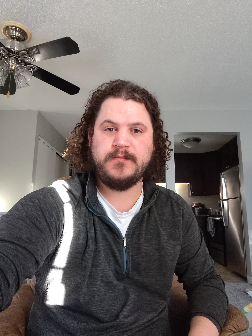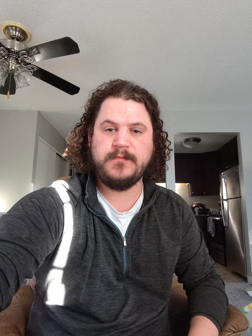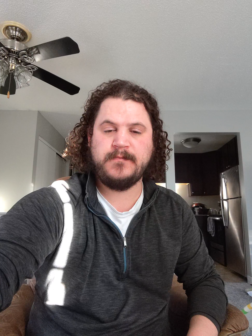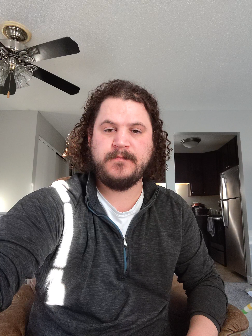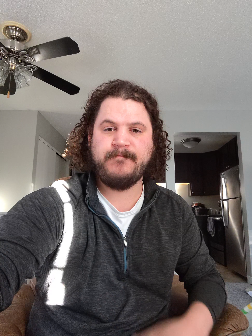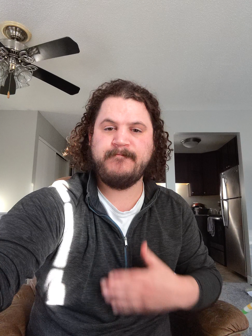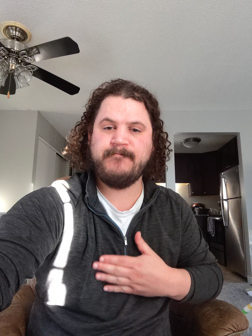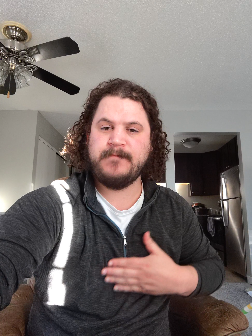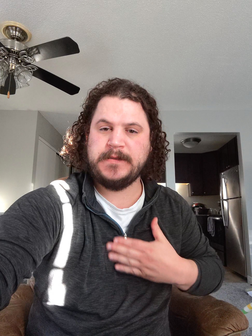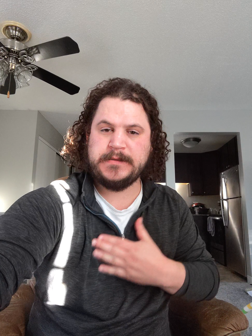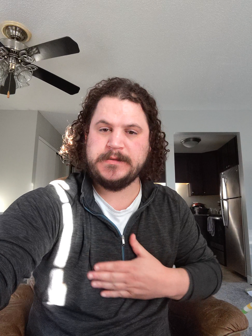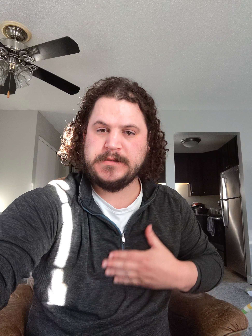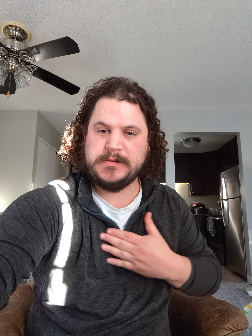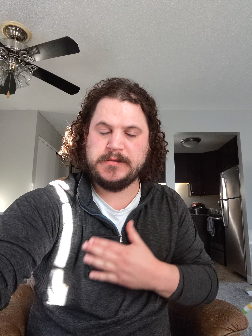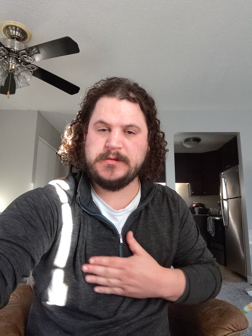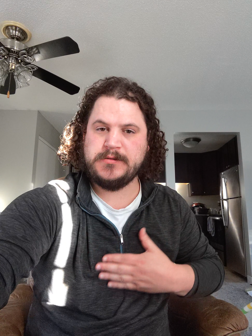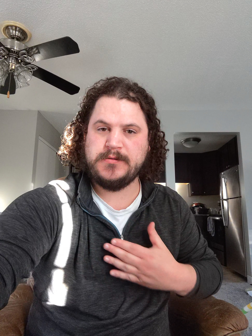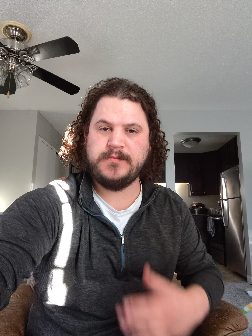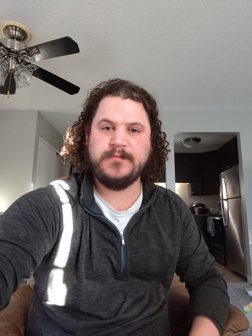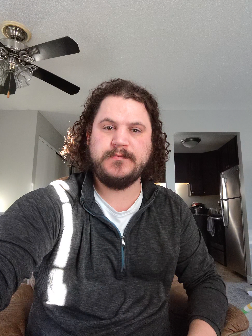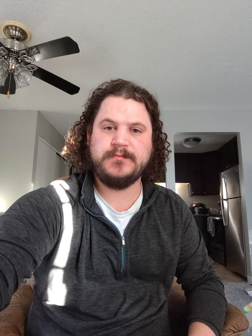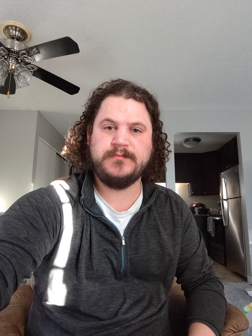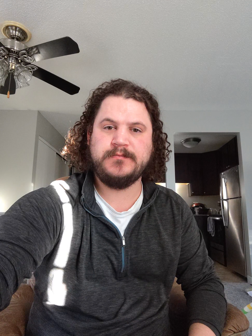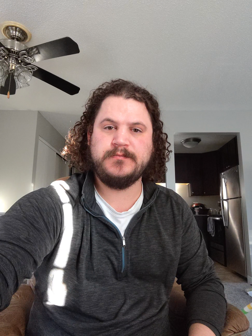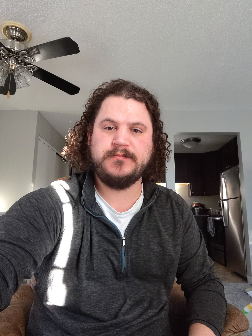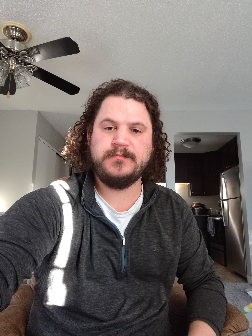please